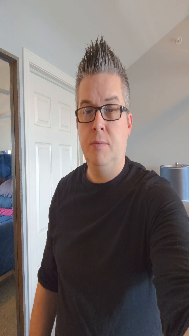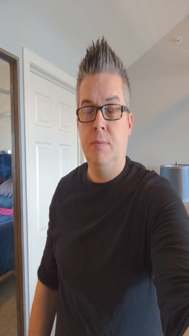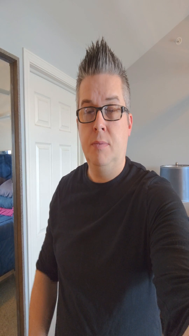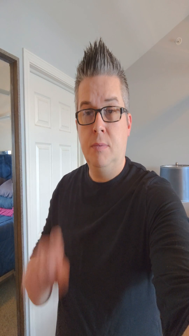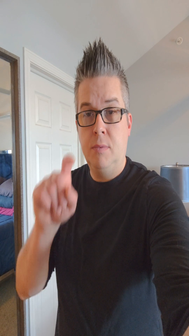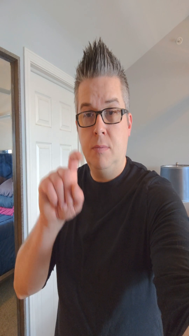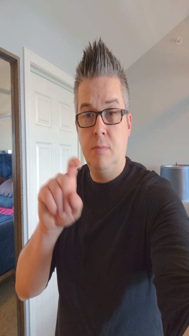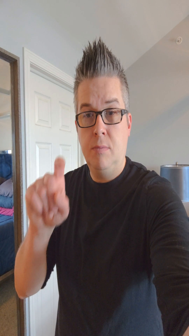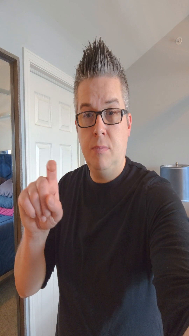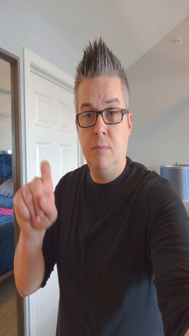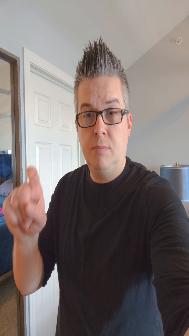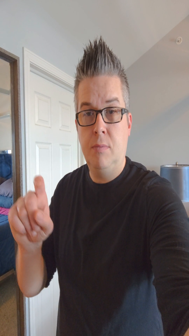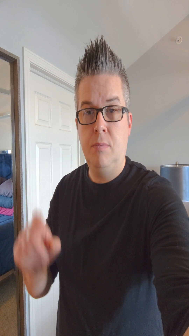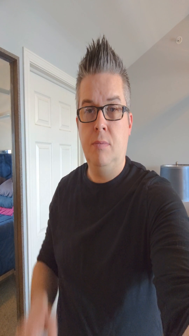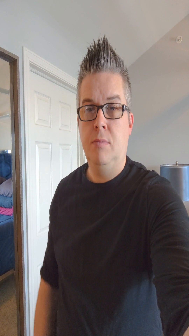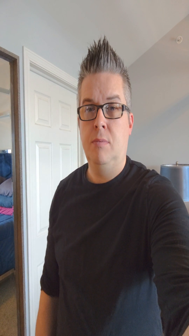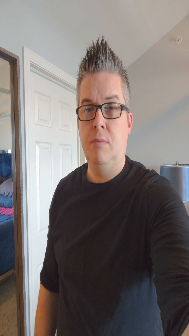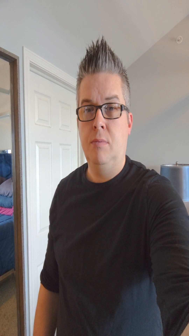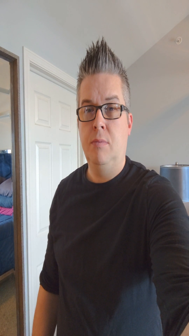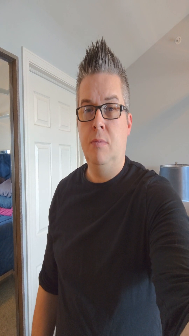closet